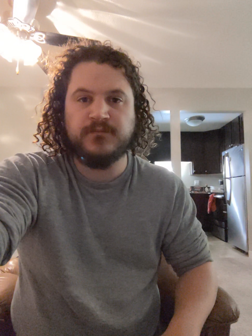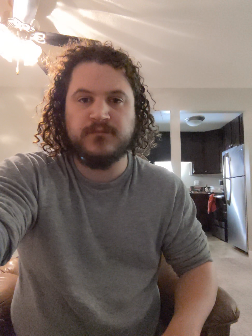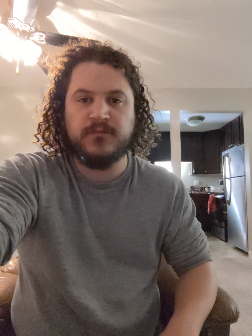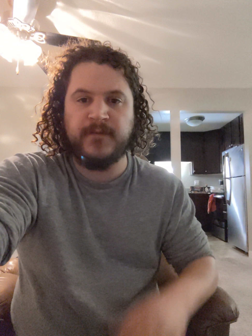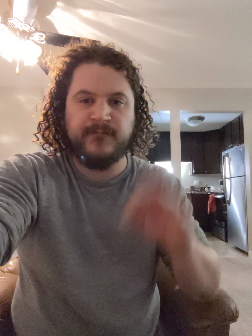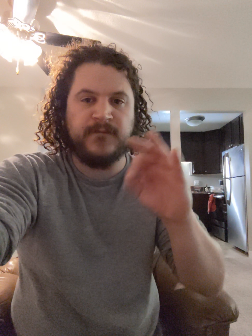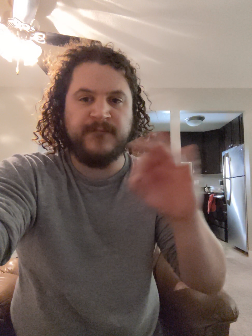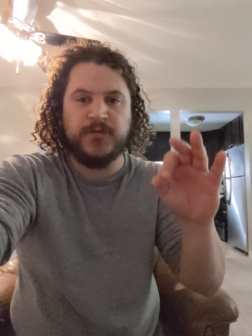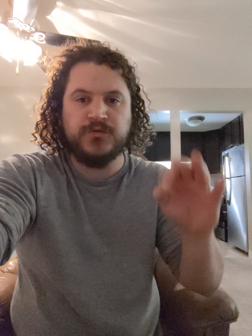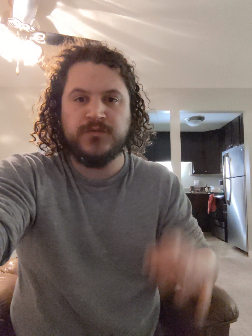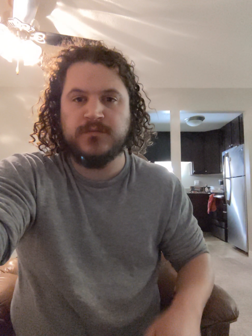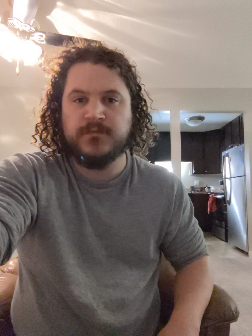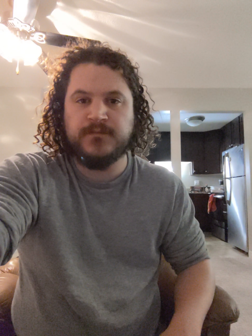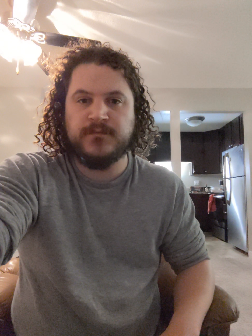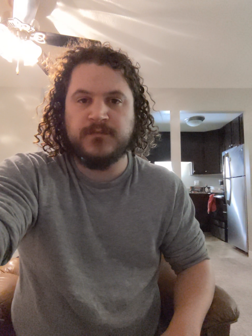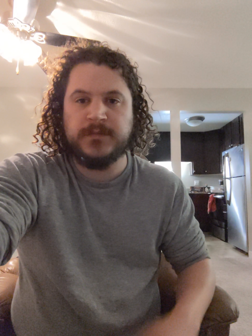french fries